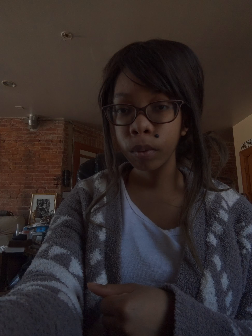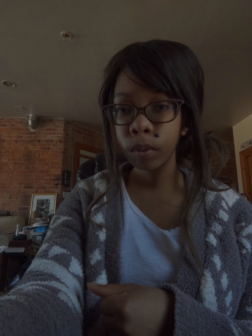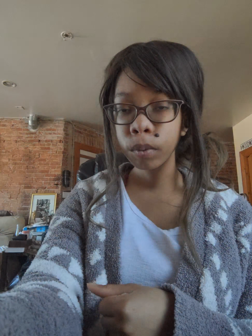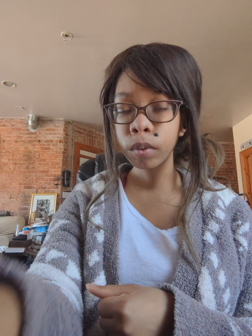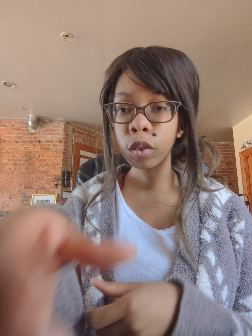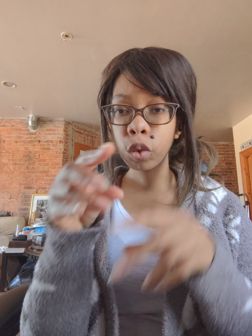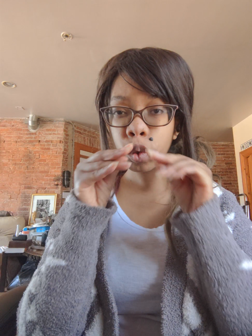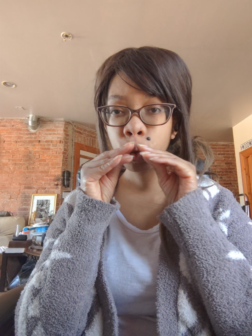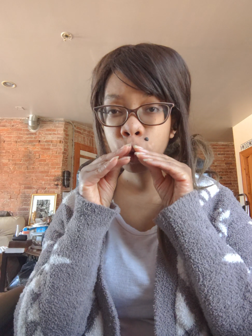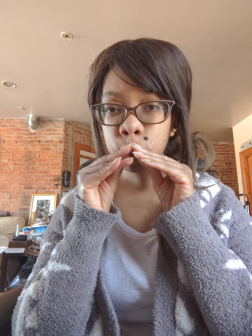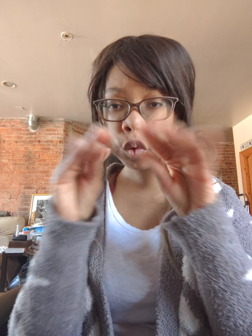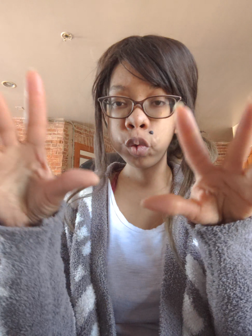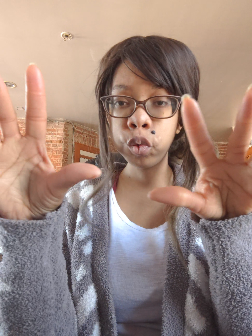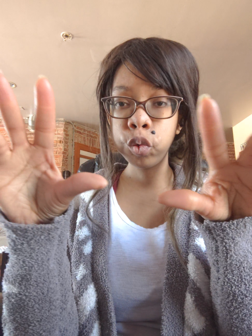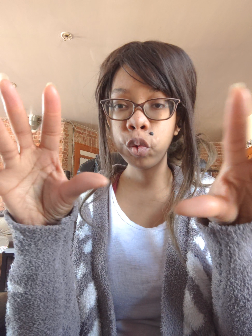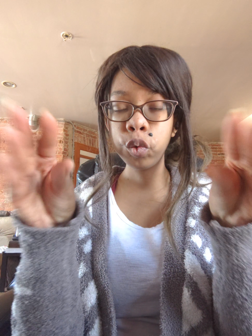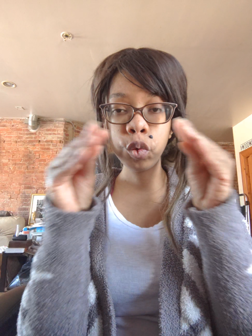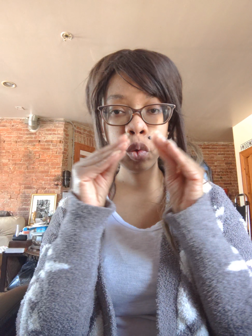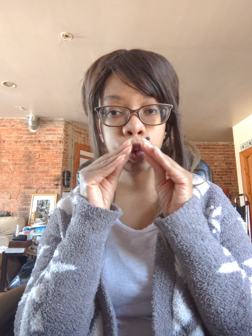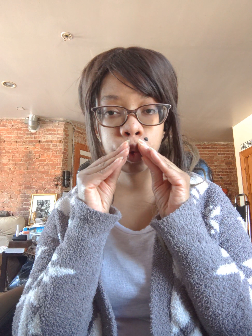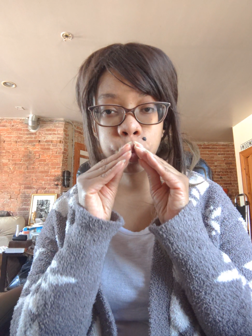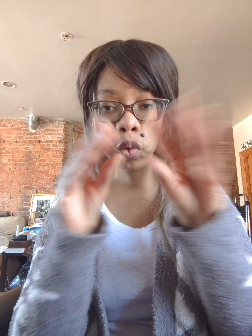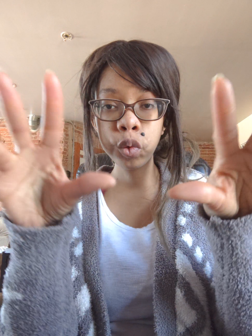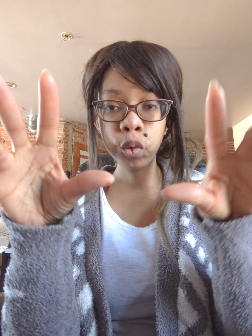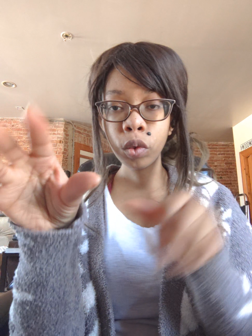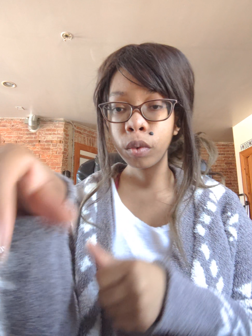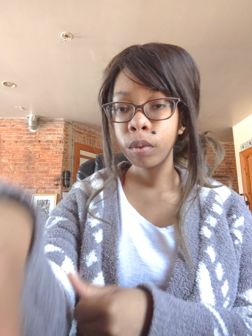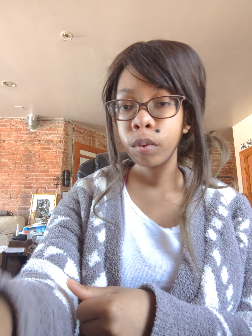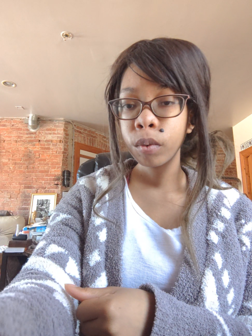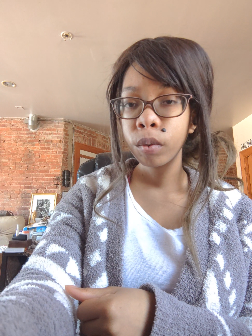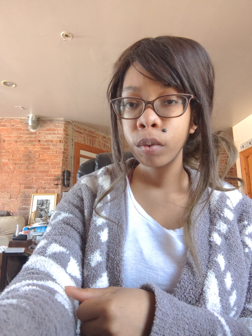blow